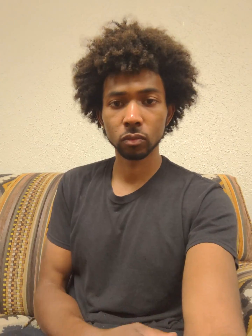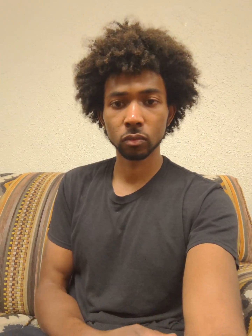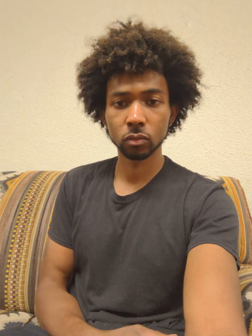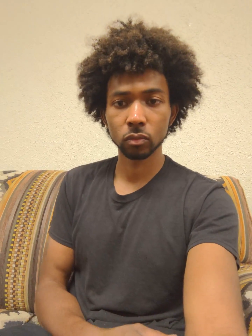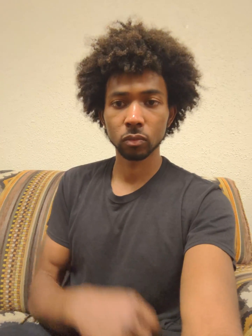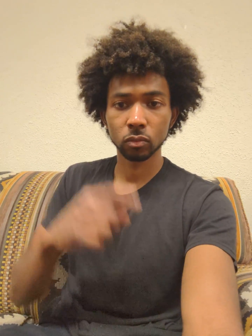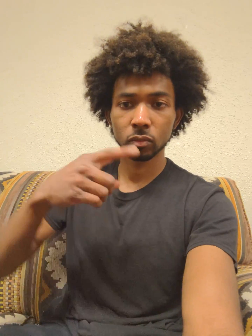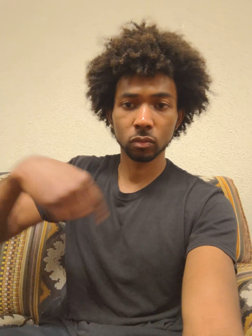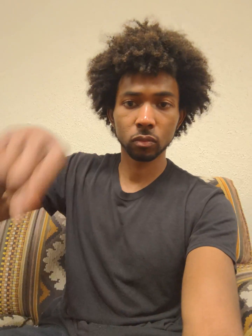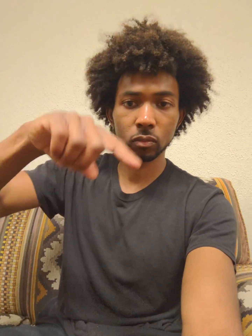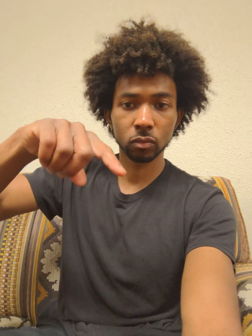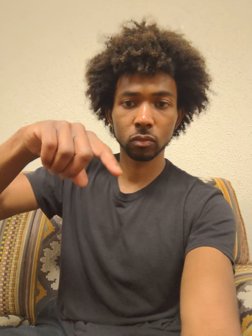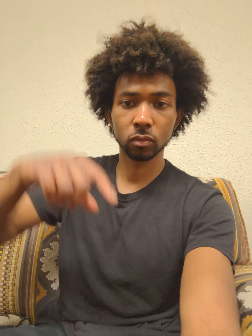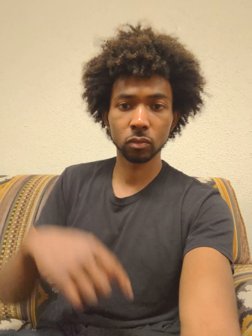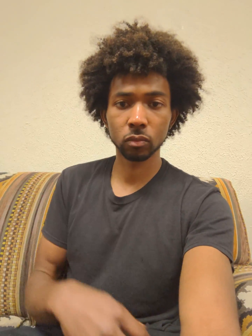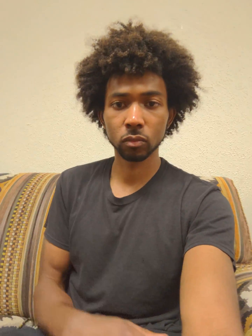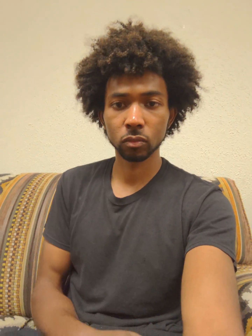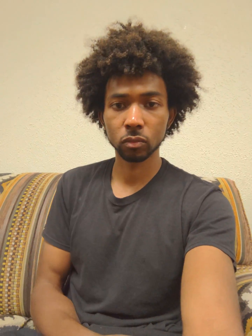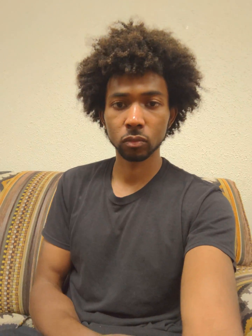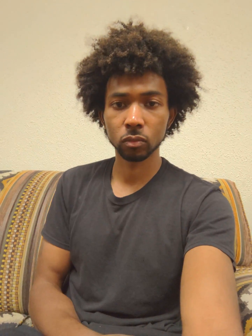around